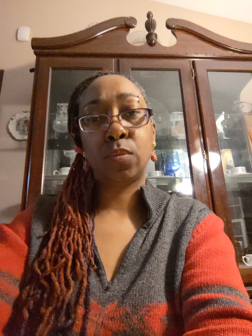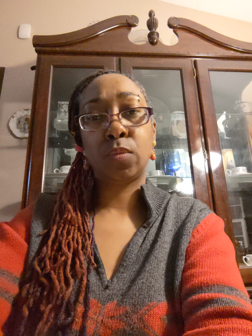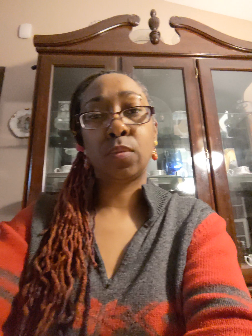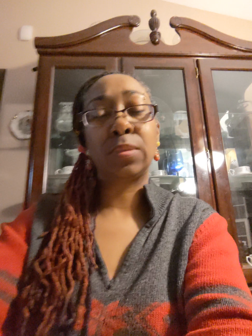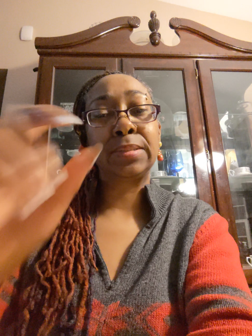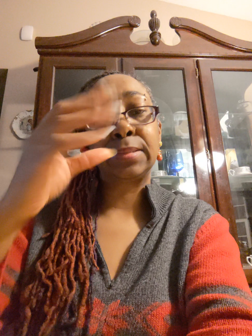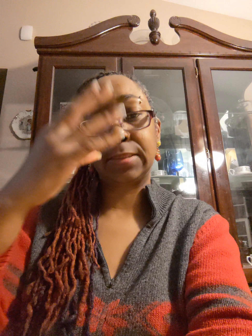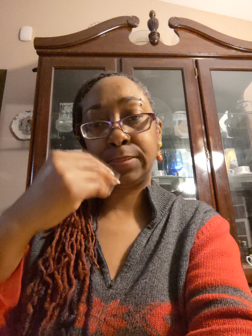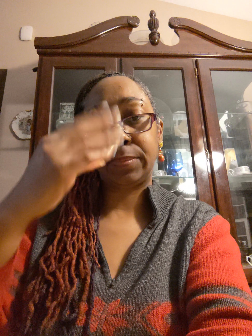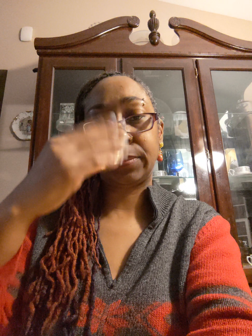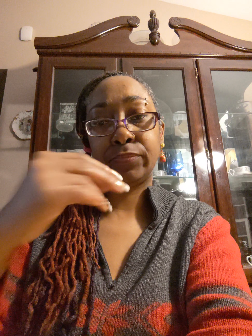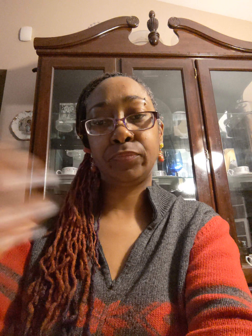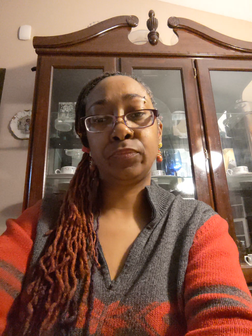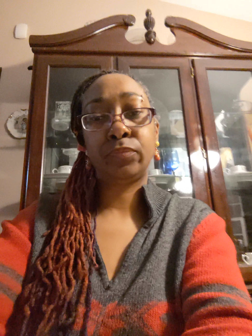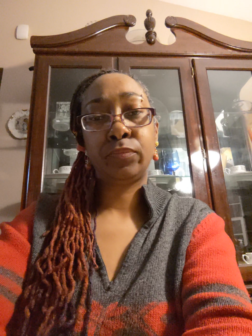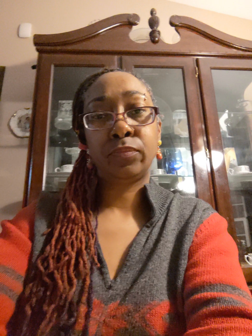sleep